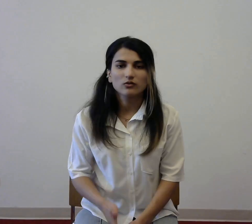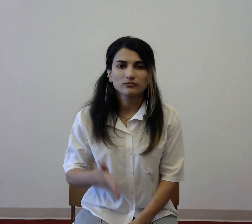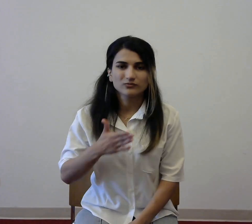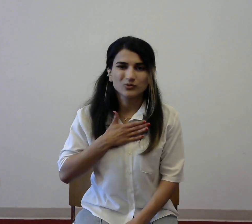mən